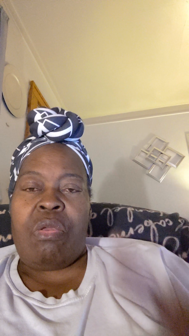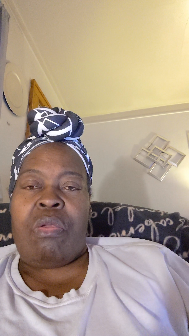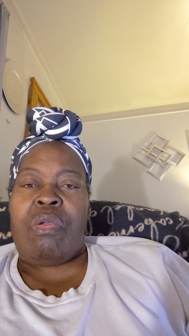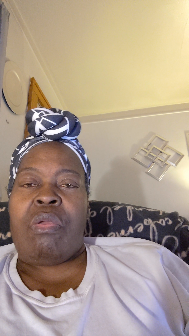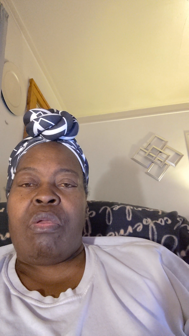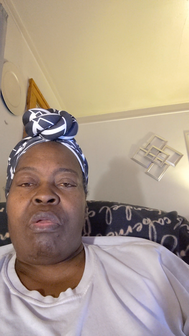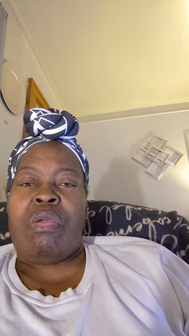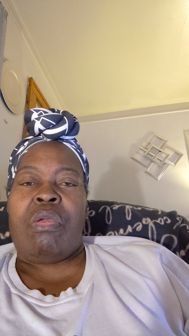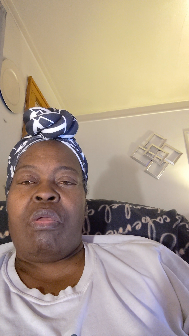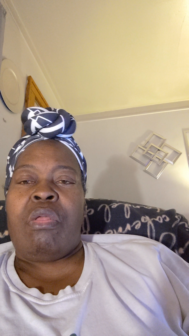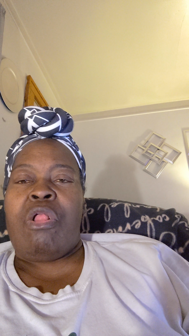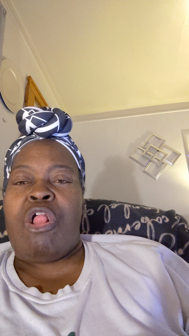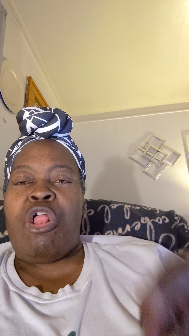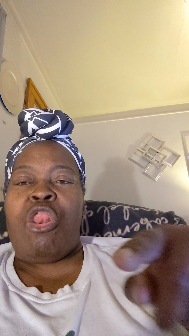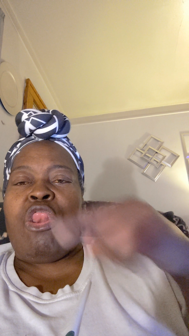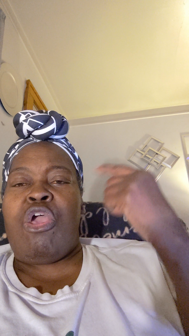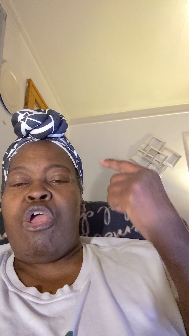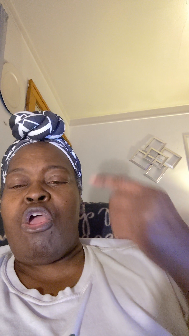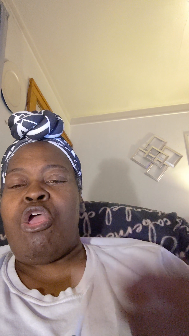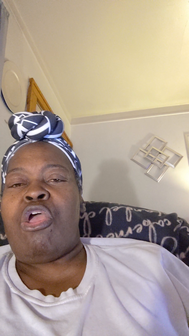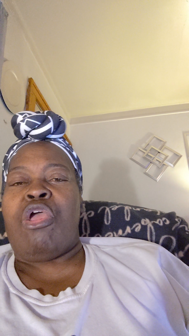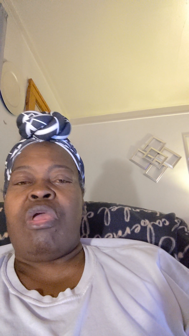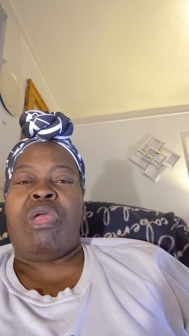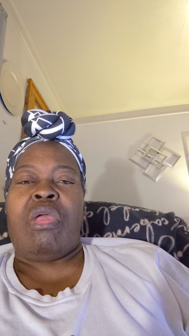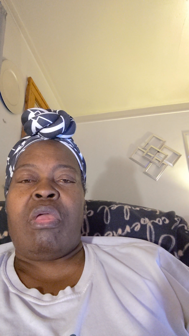long